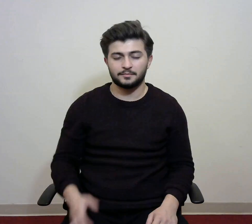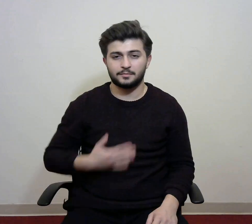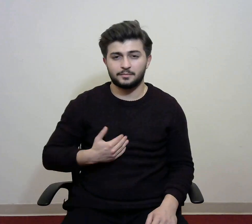mən